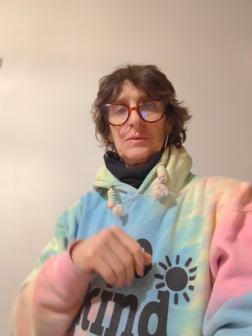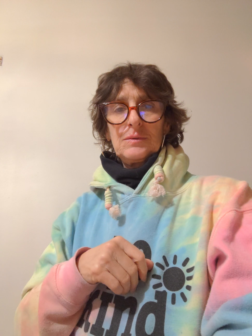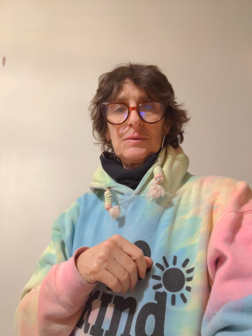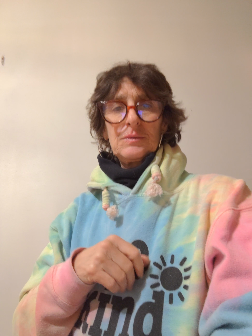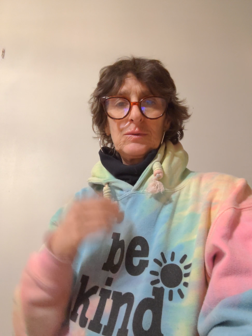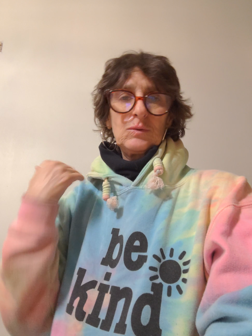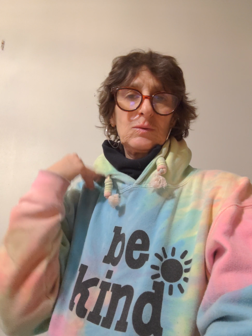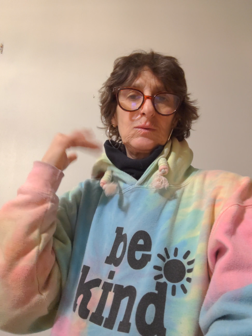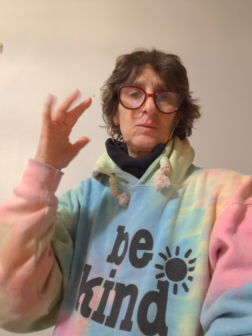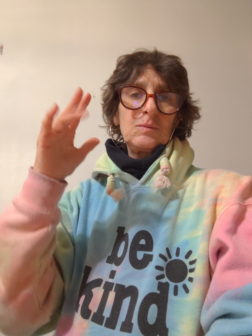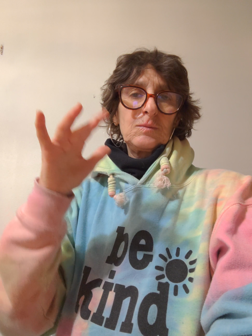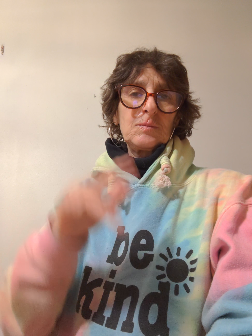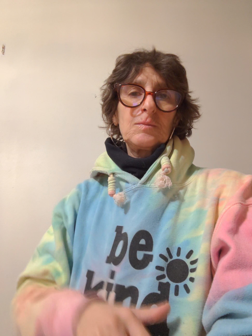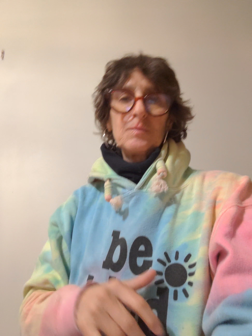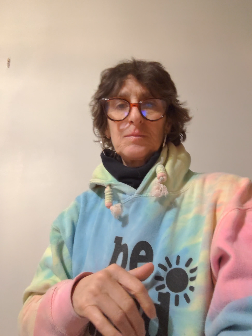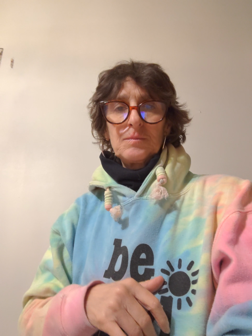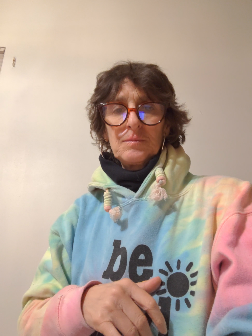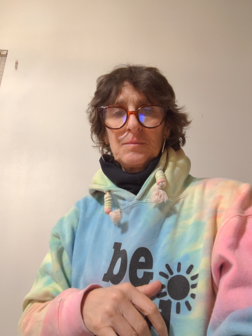snow